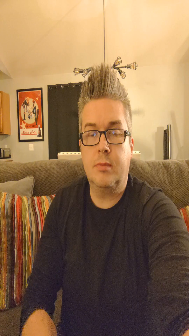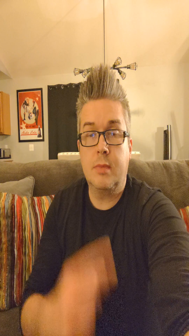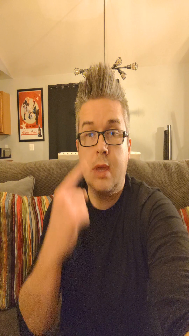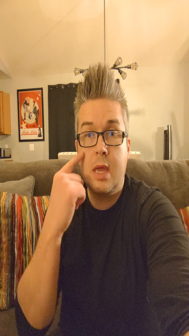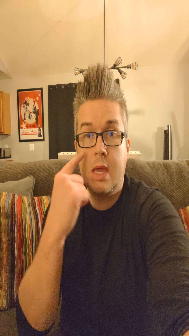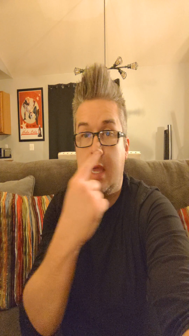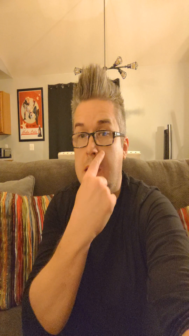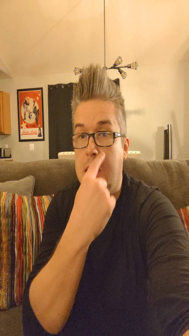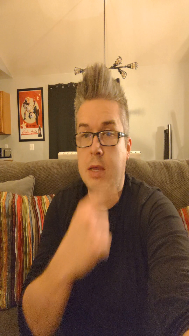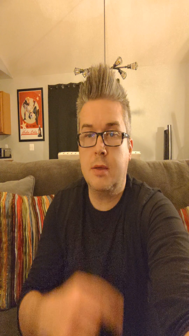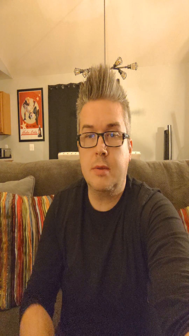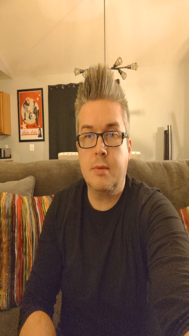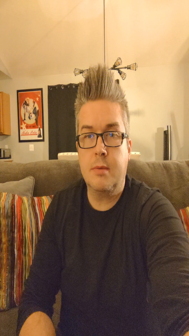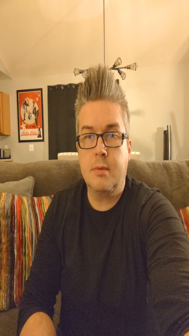eye